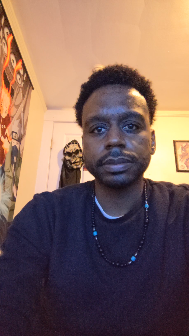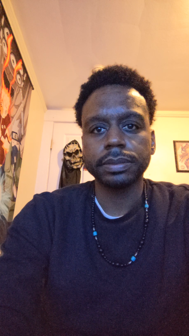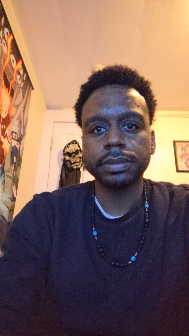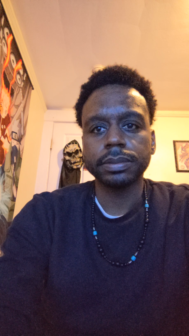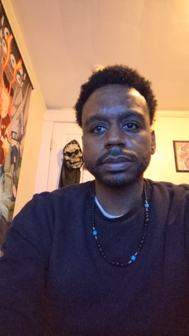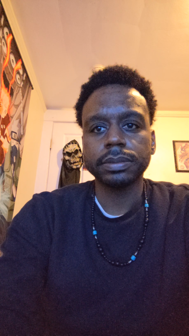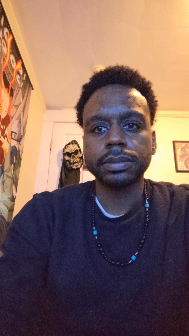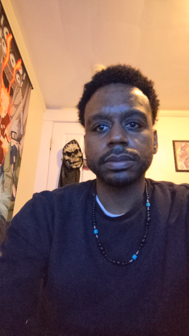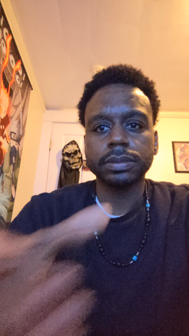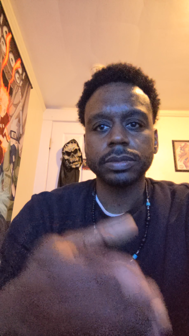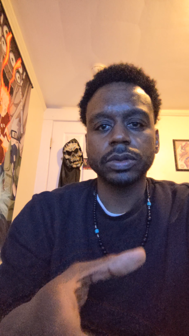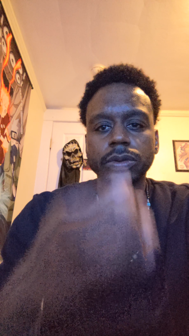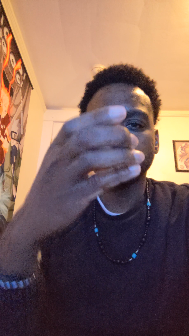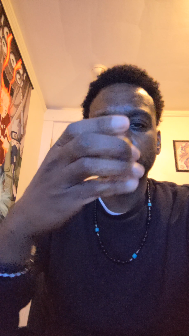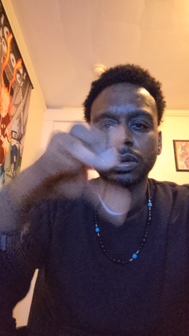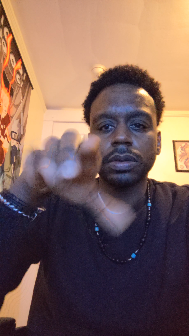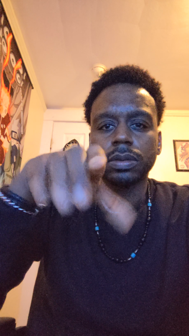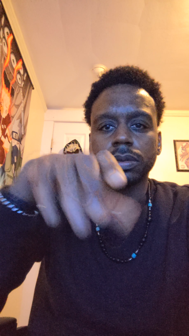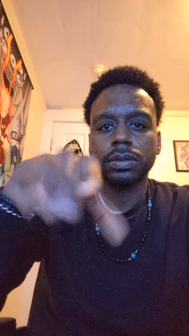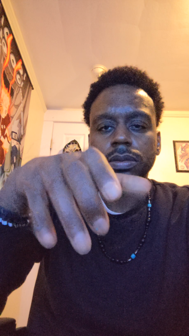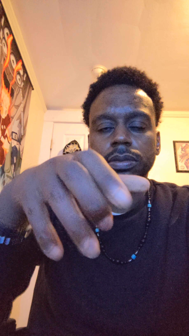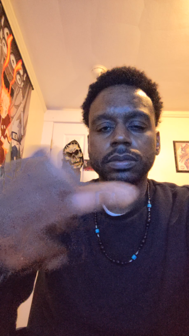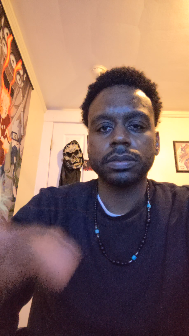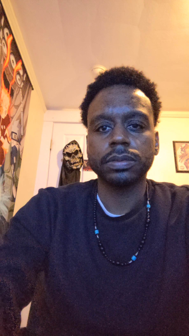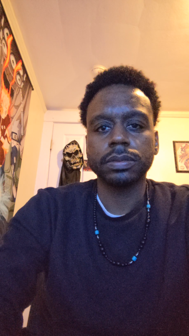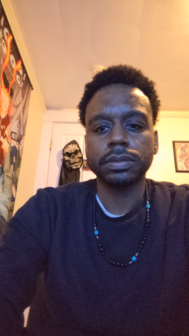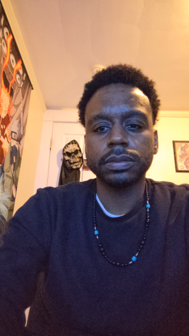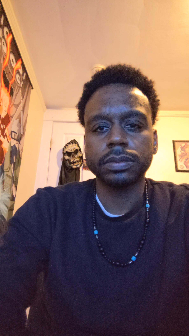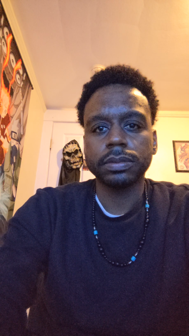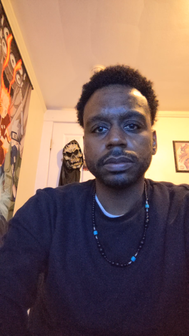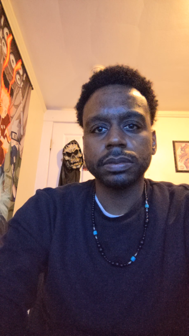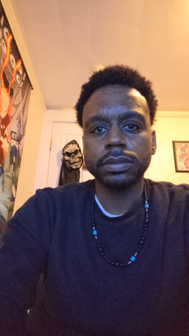jar